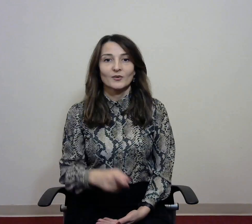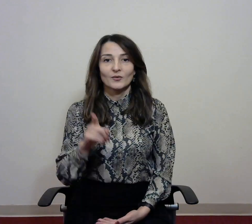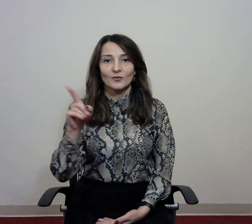O